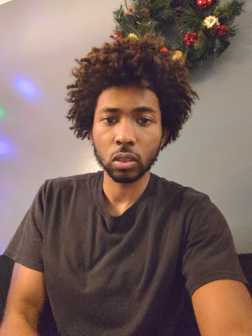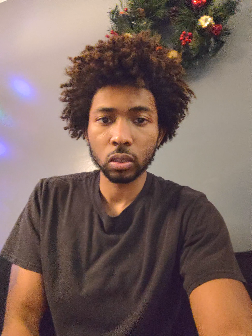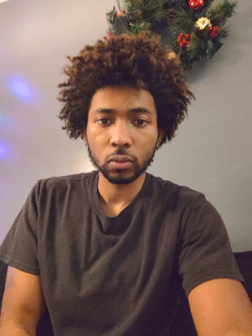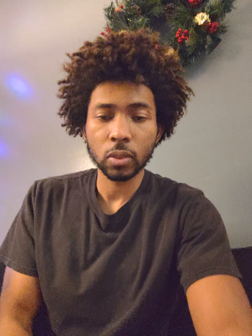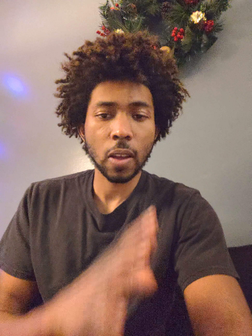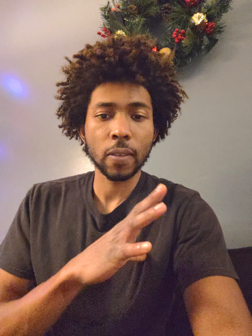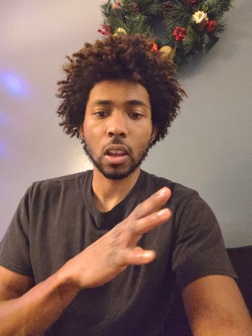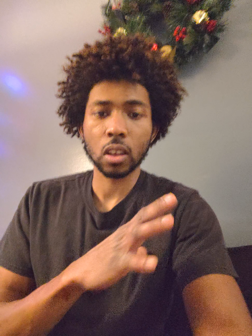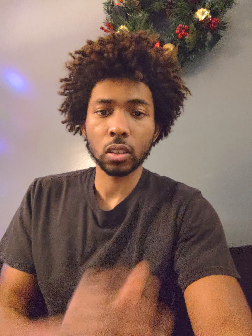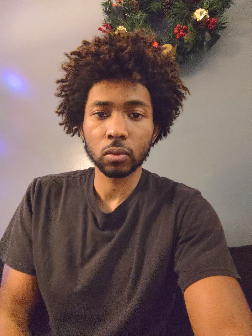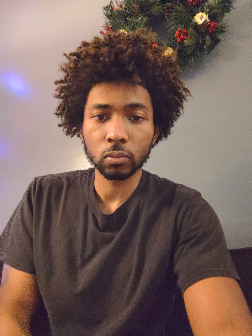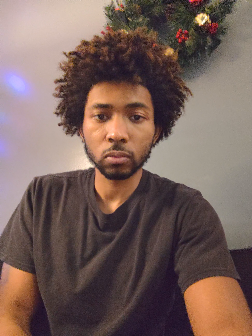fine